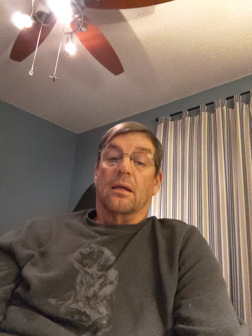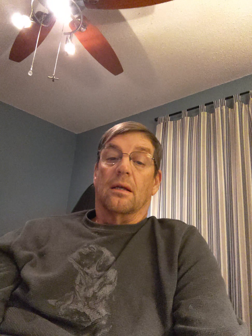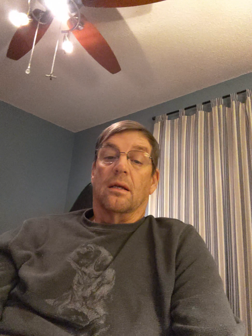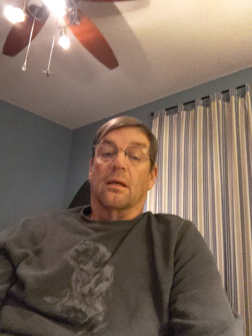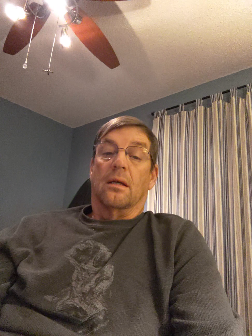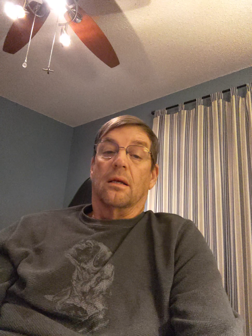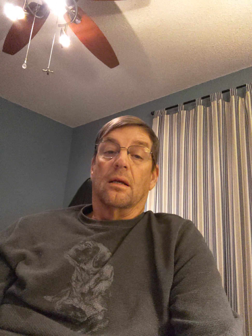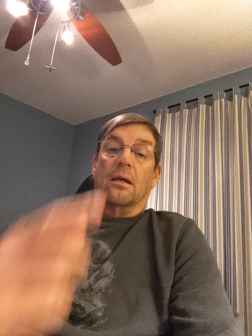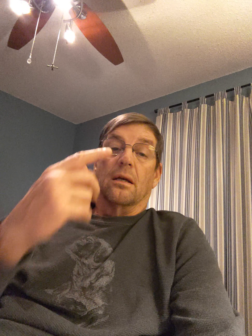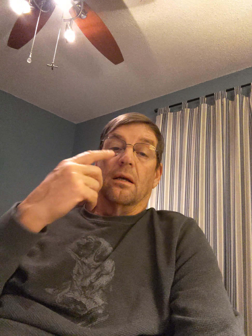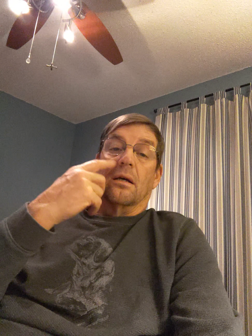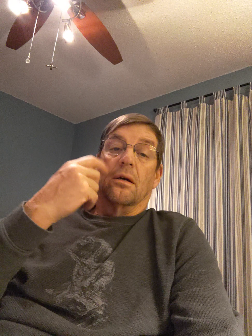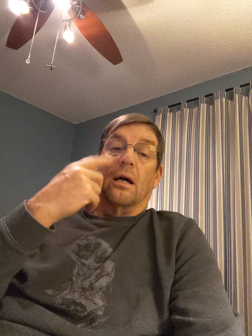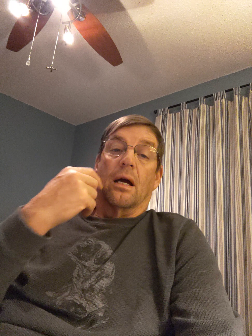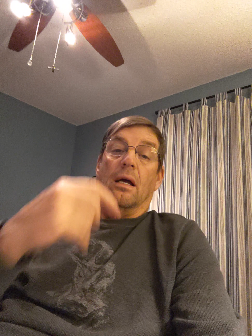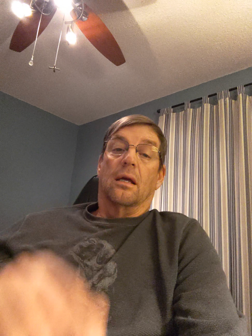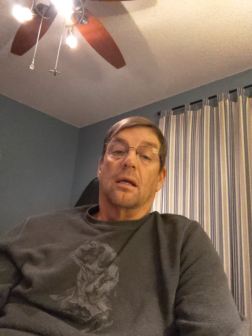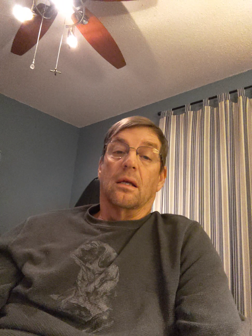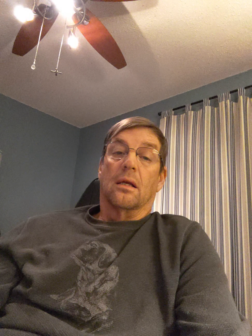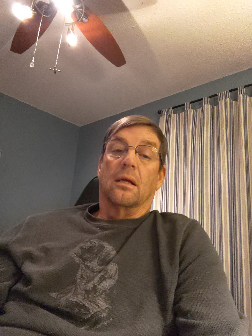cry